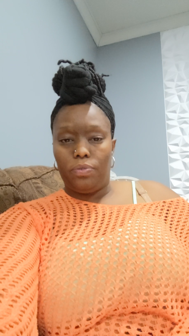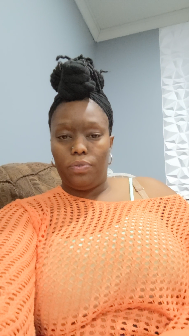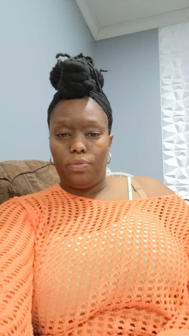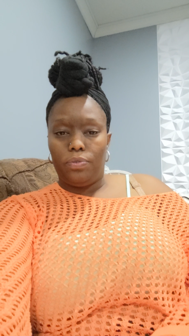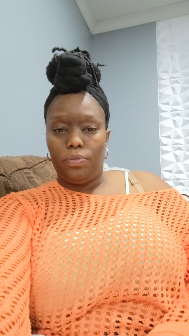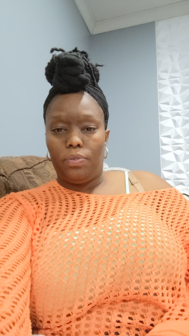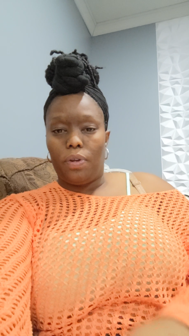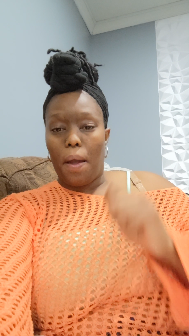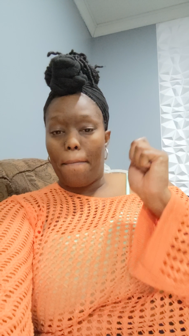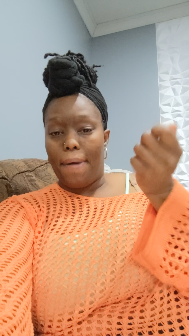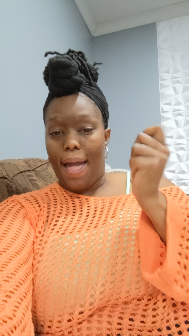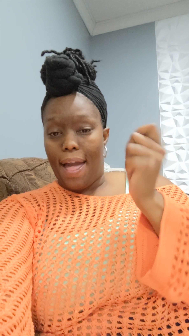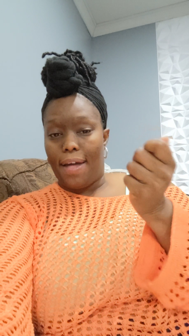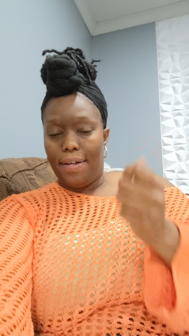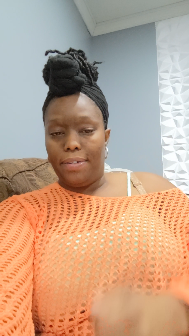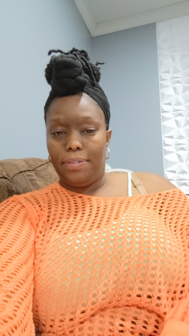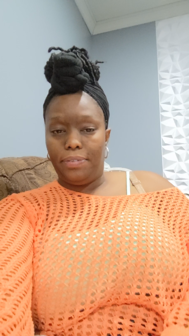bat